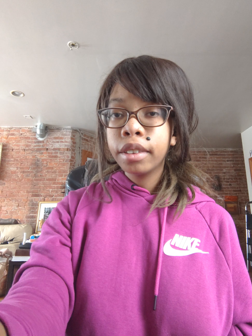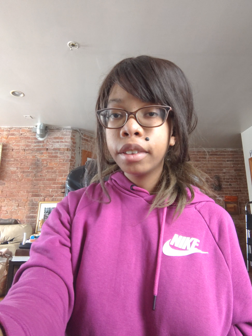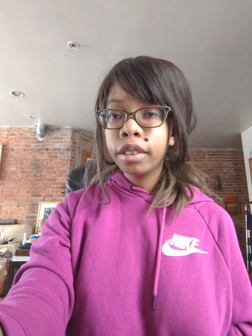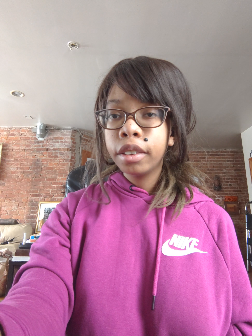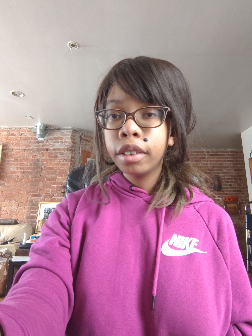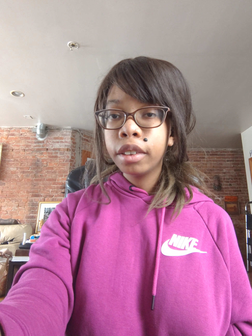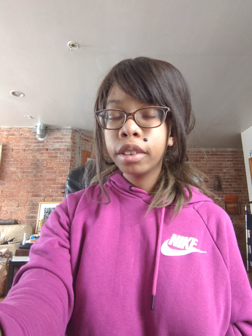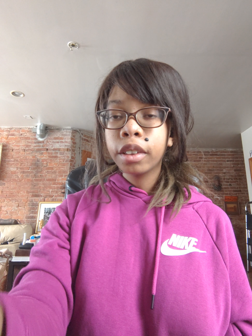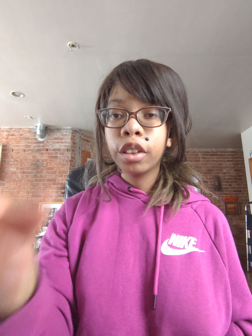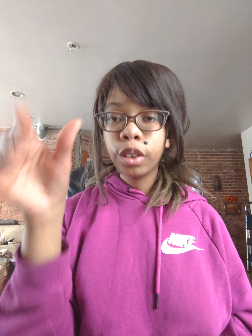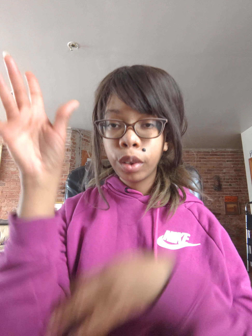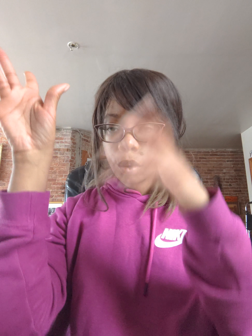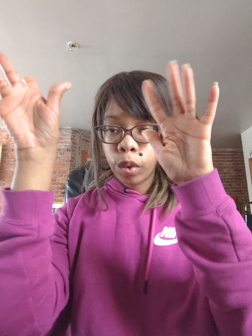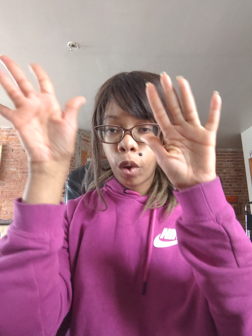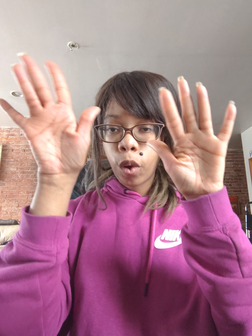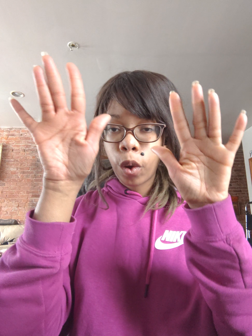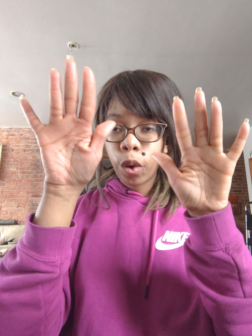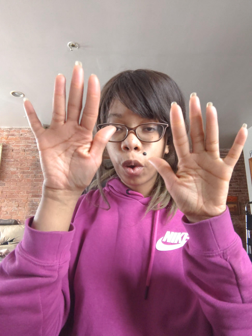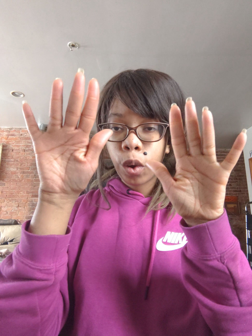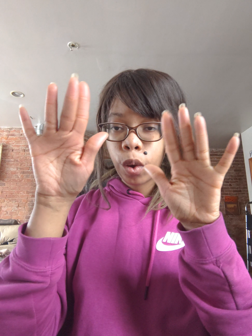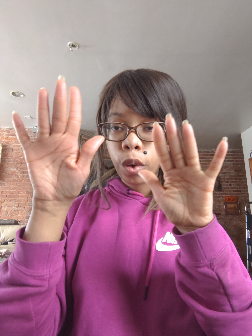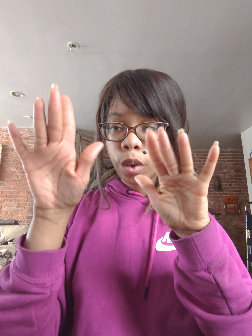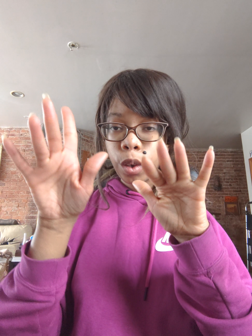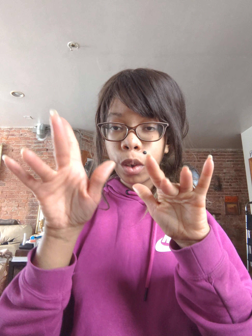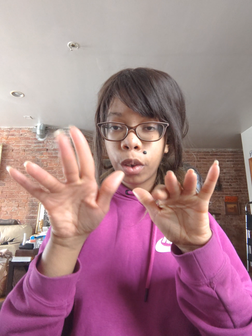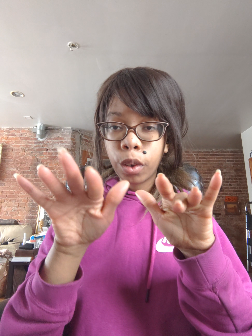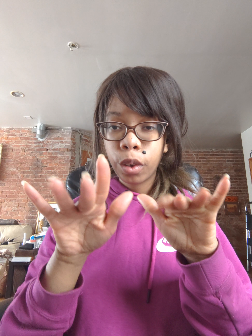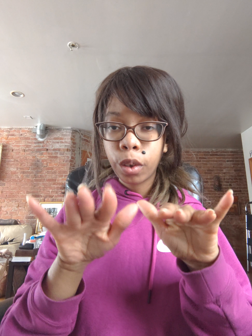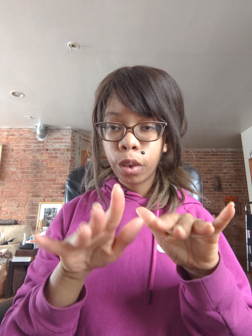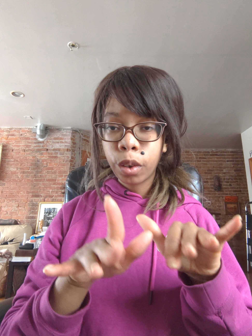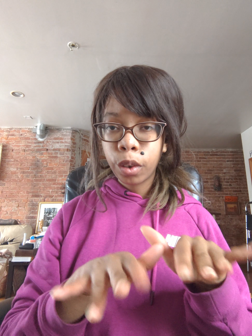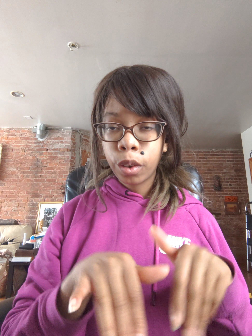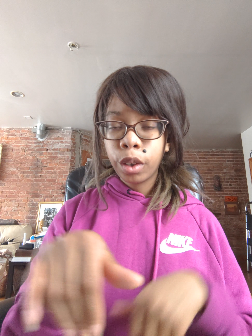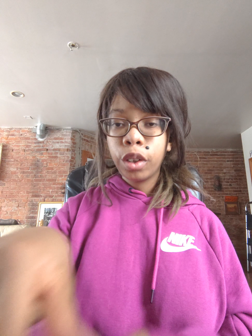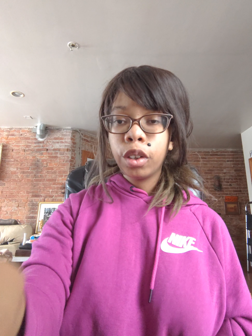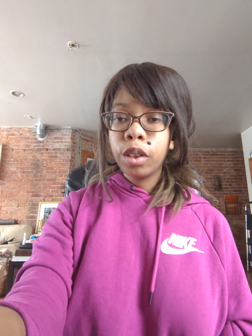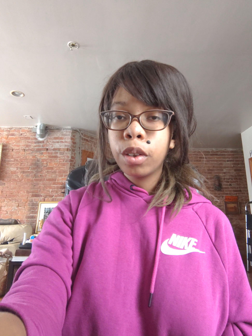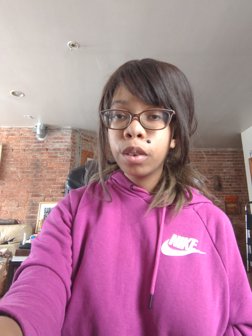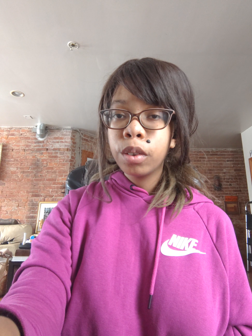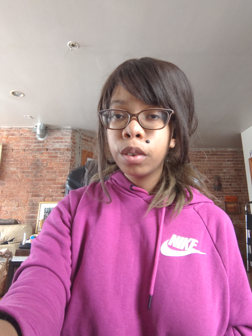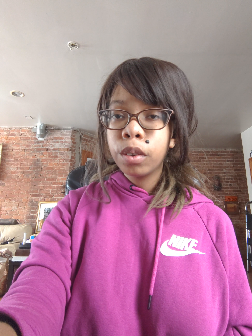snow